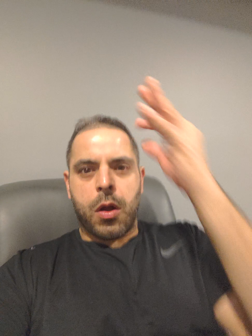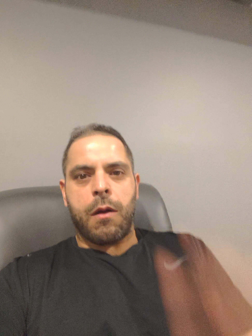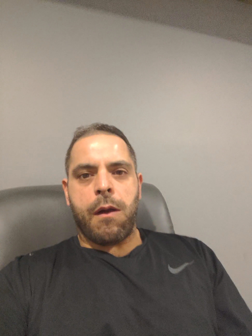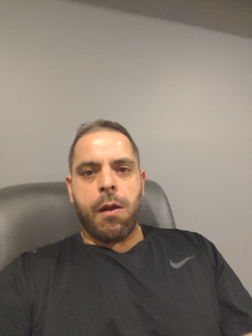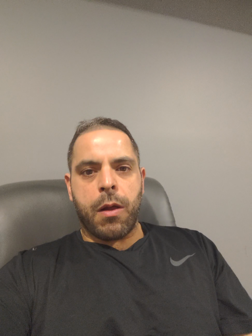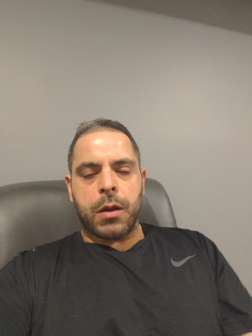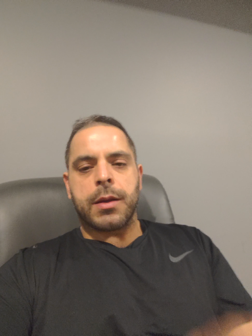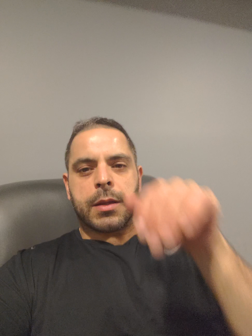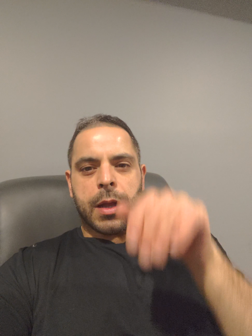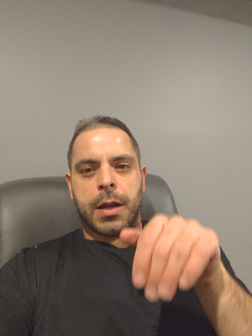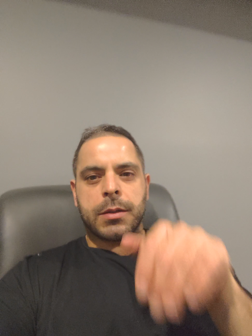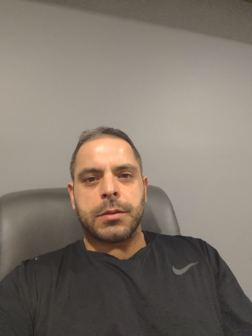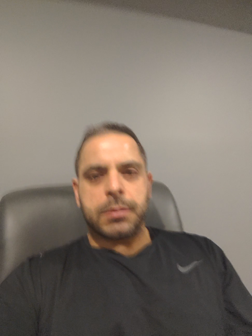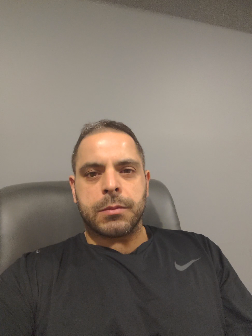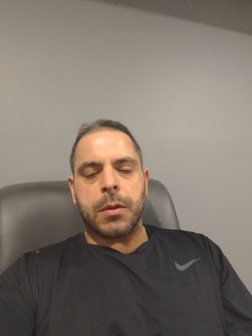night